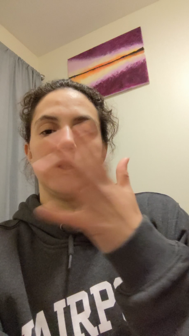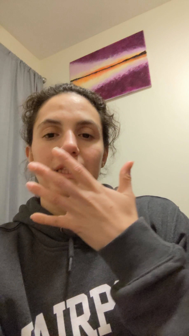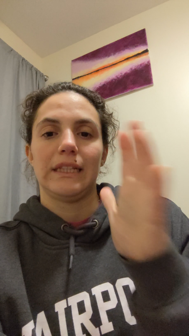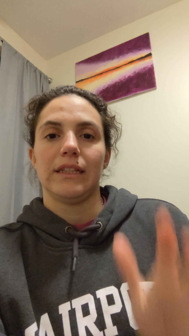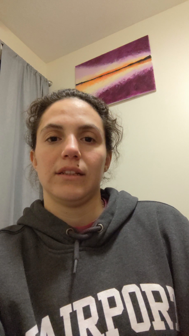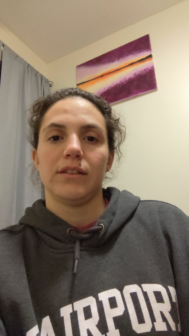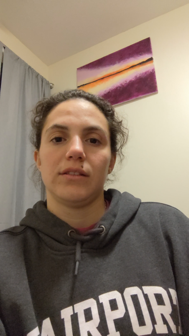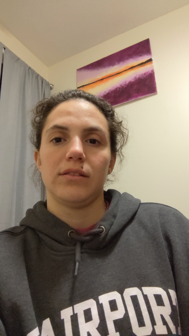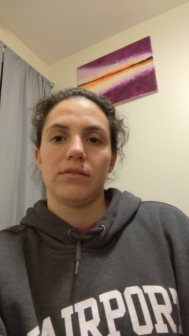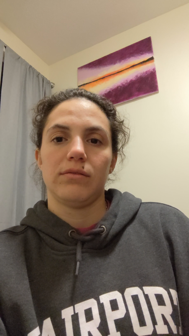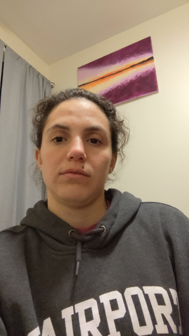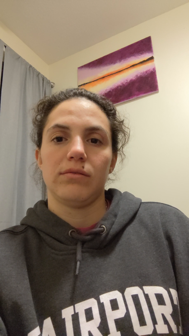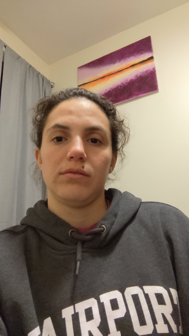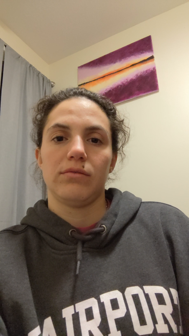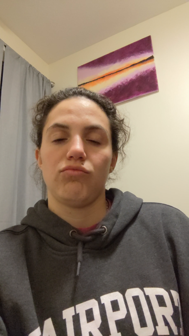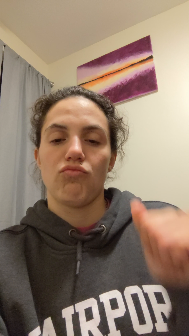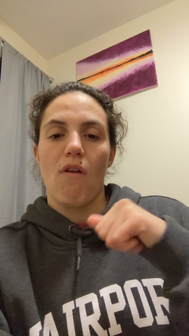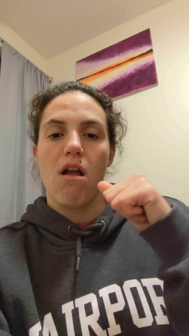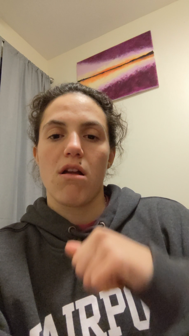rock